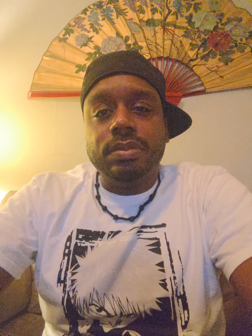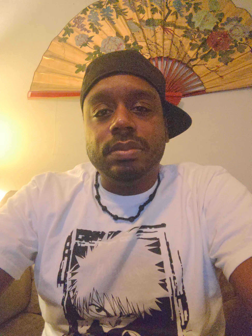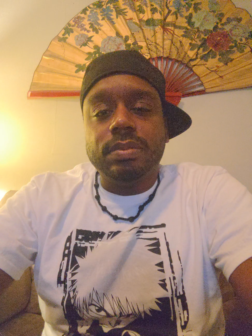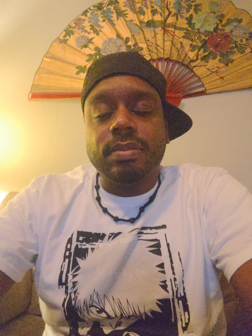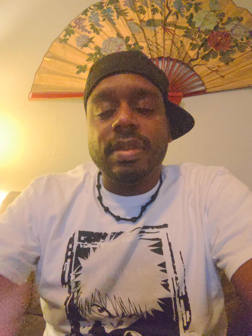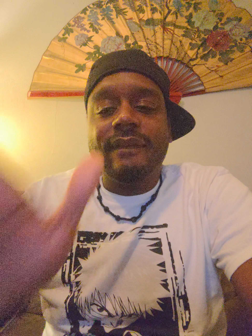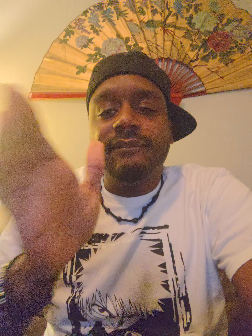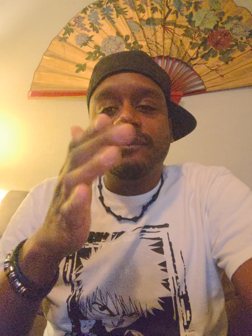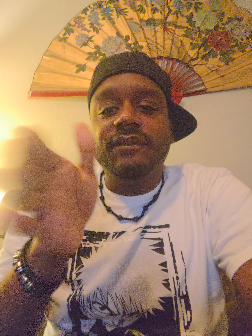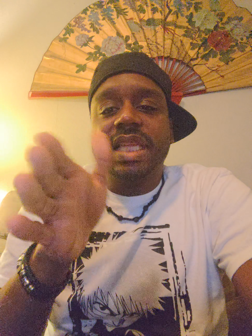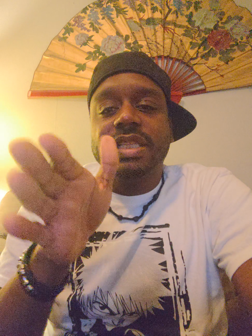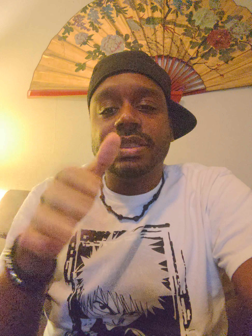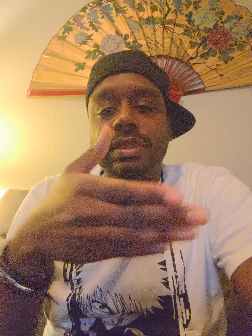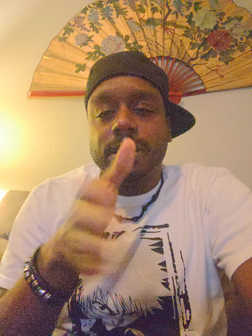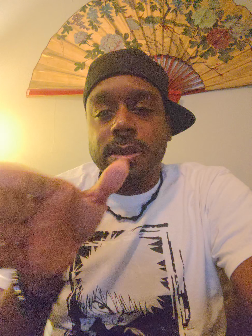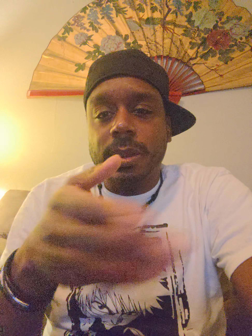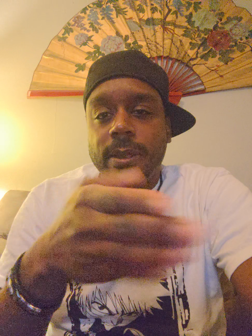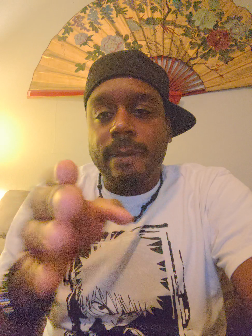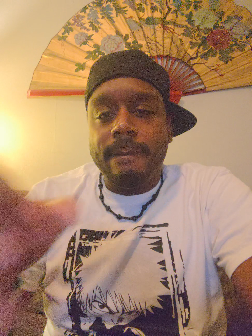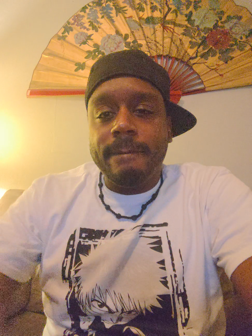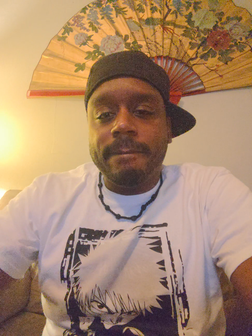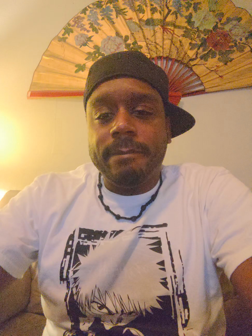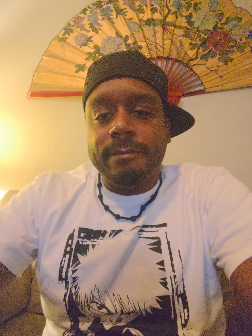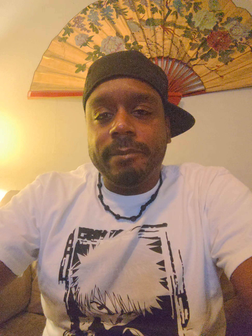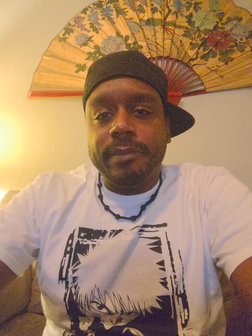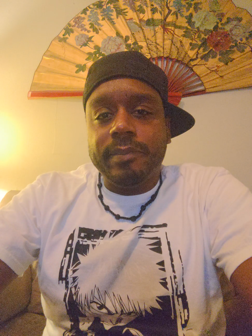fish